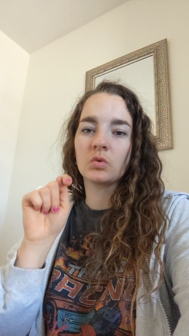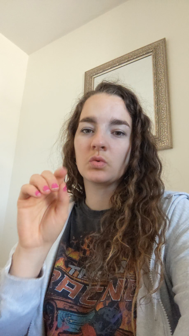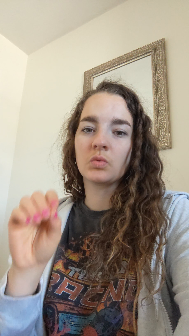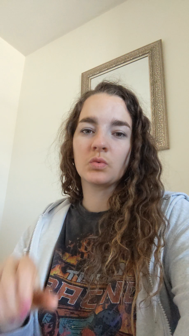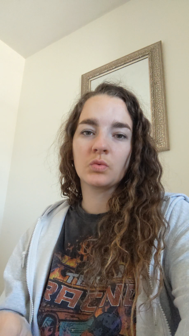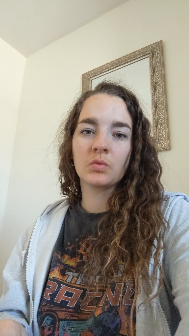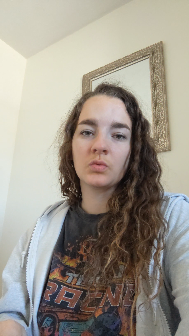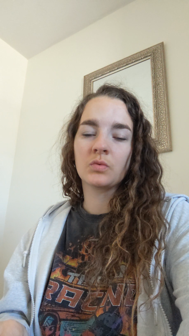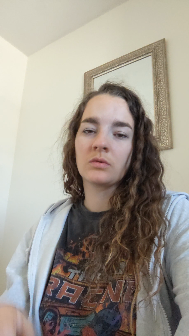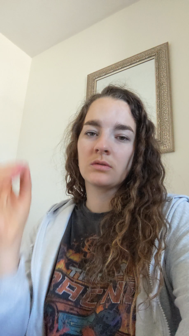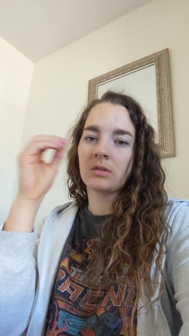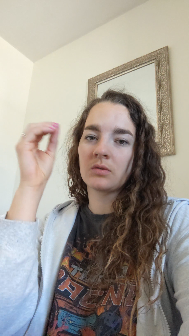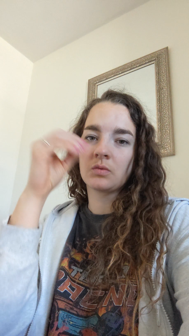dinosaur